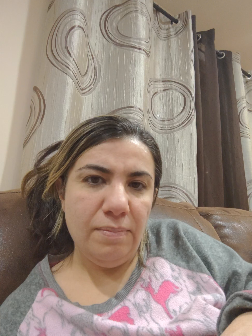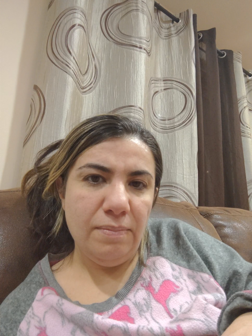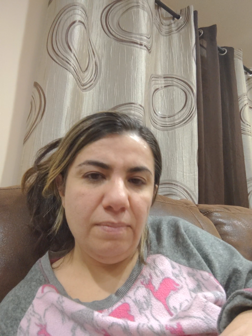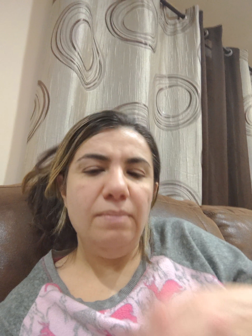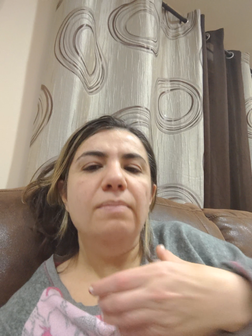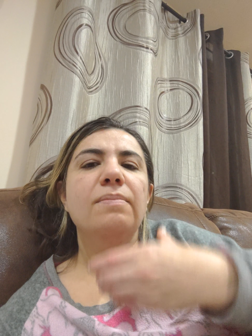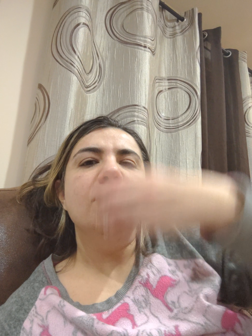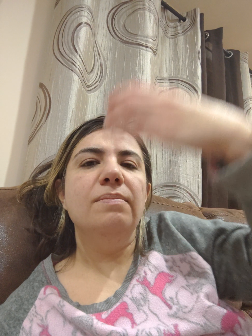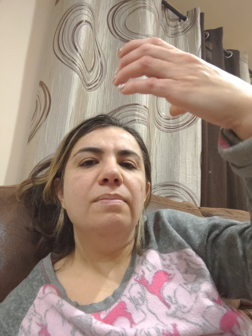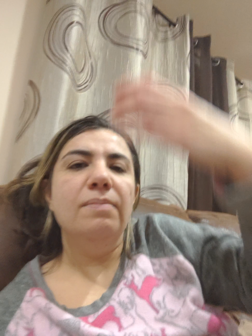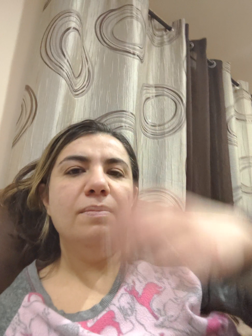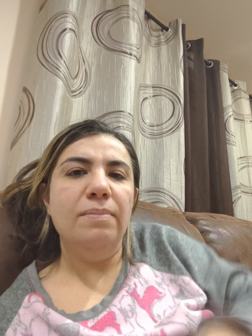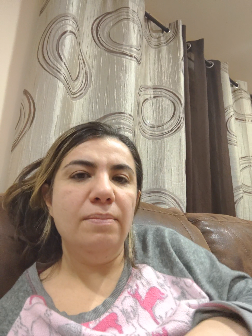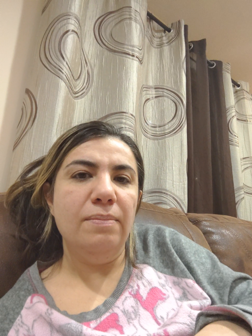giraffe